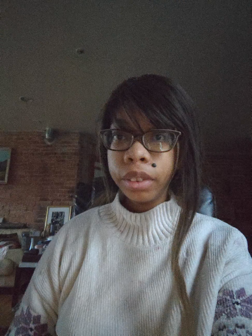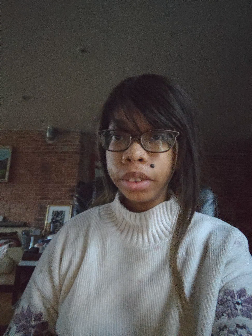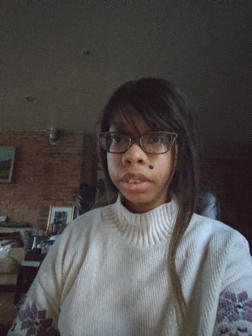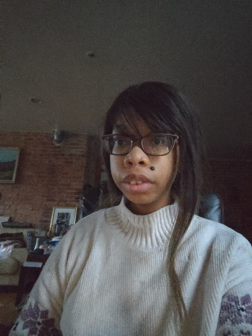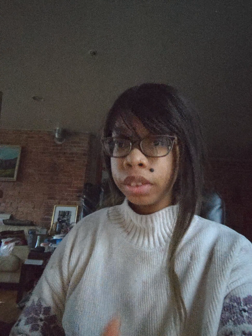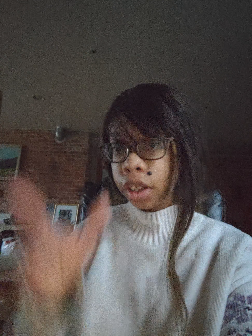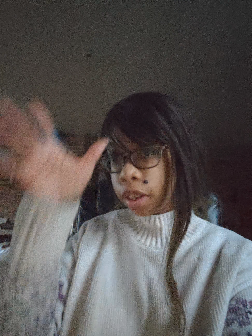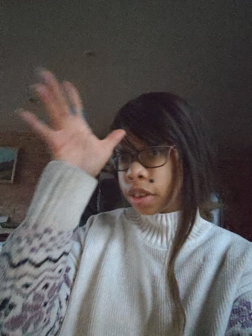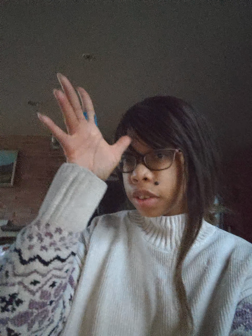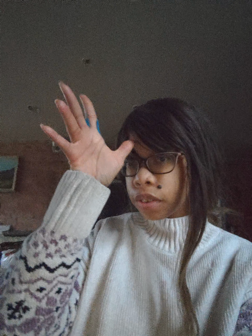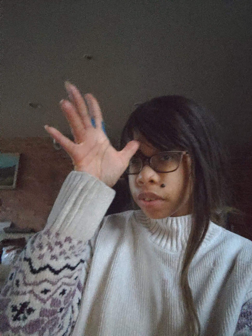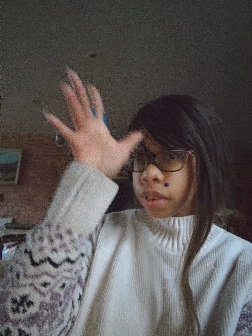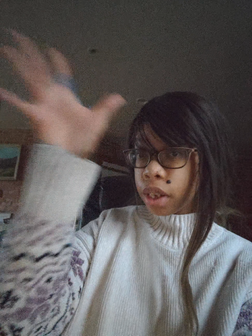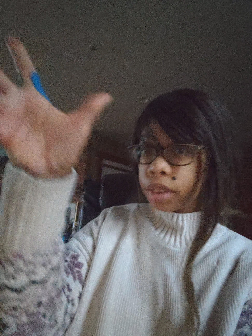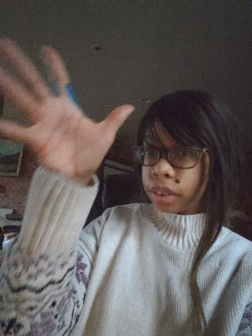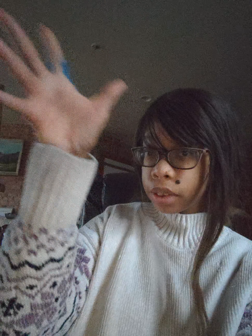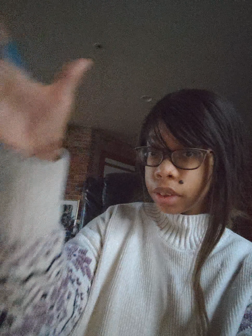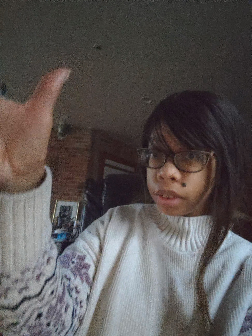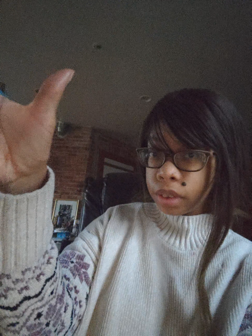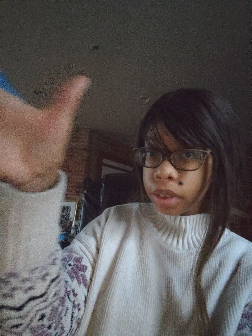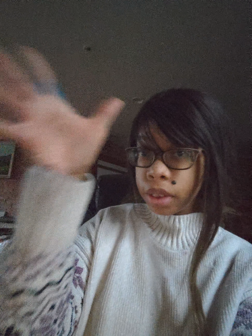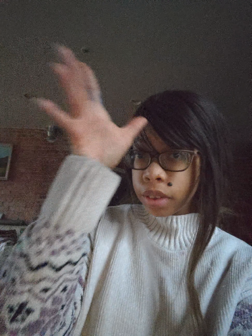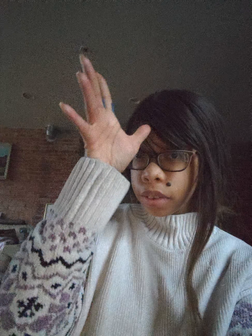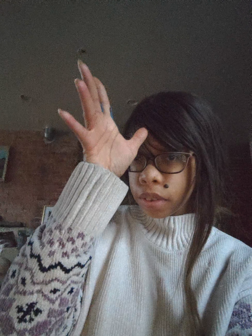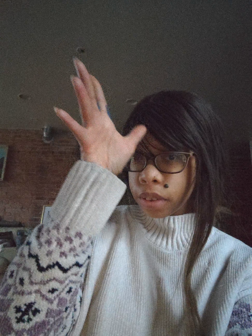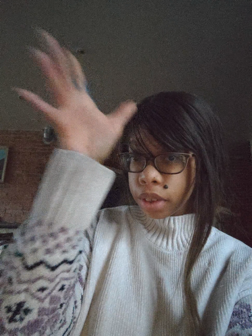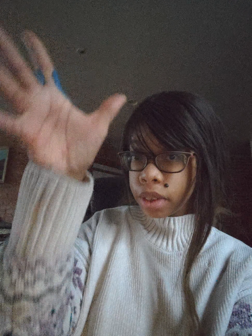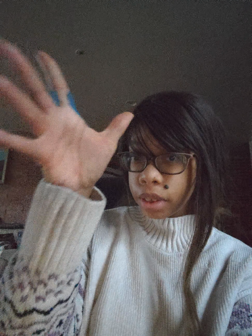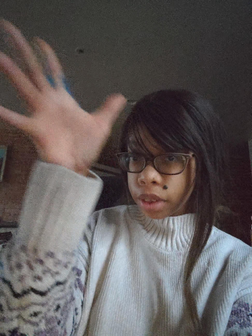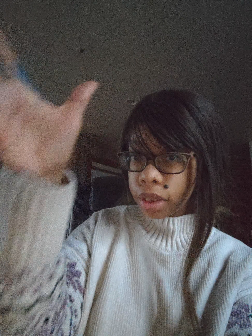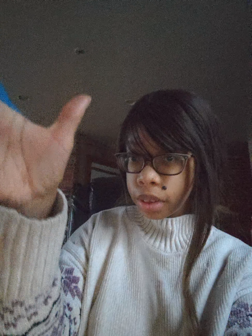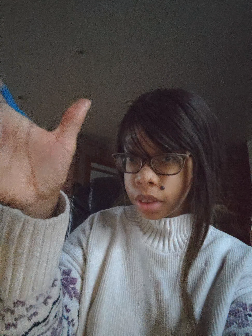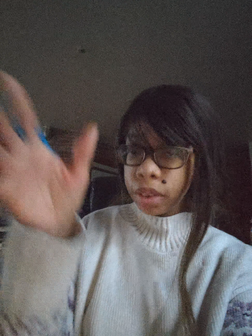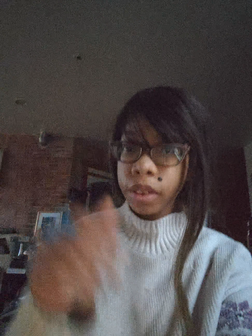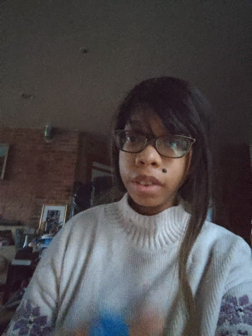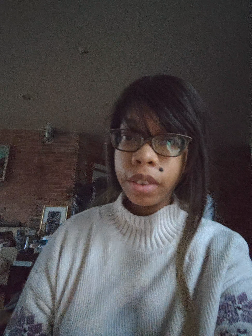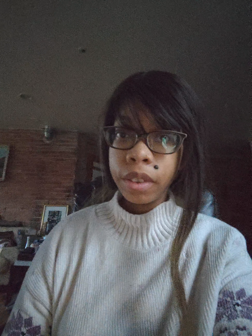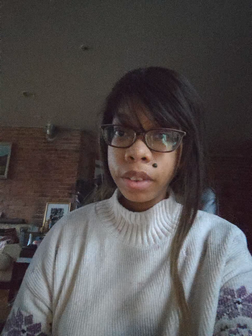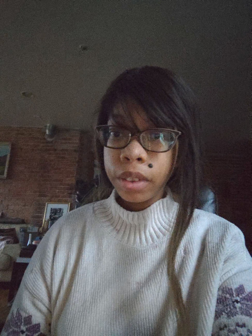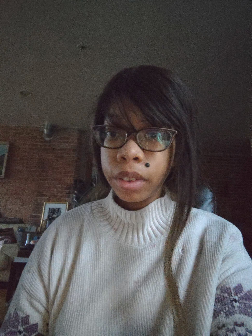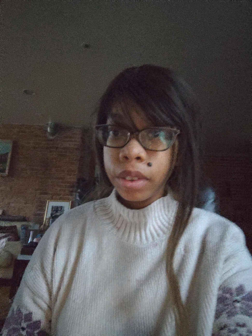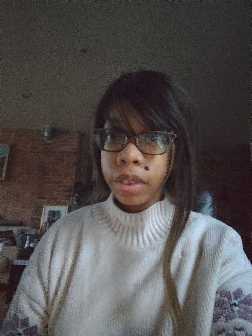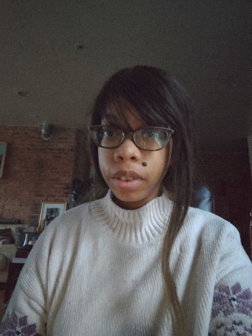grandpa